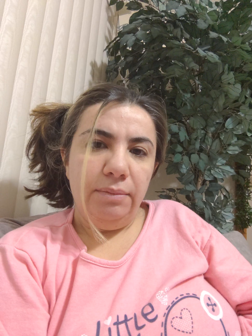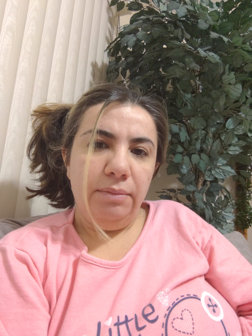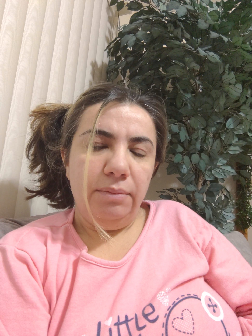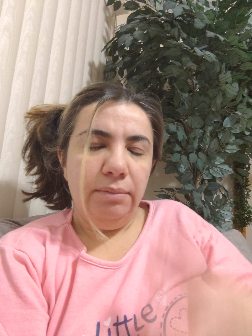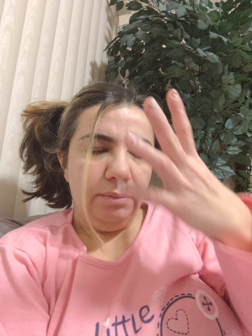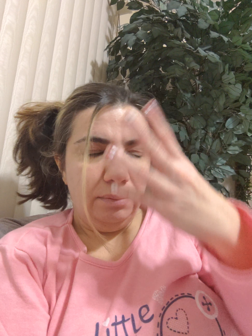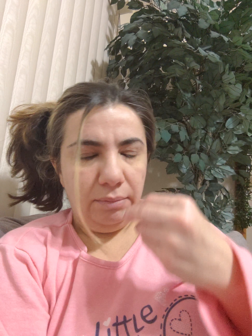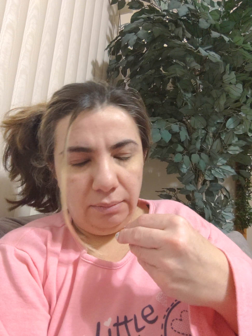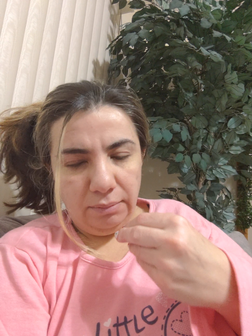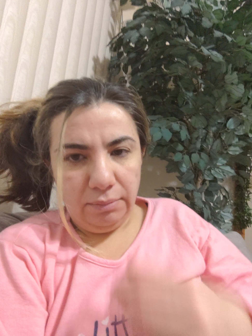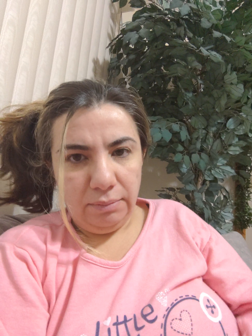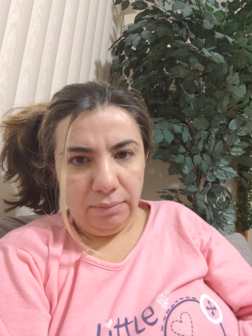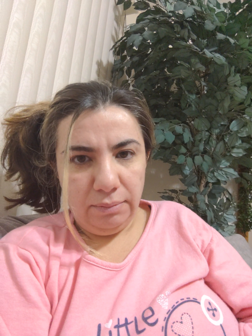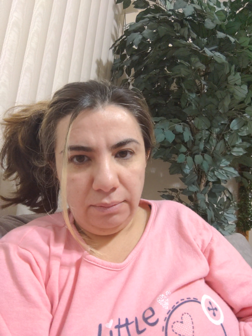sleepy